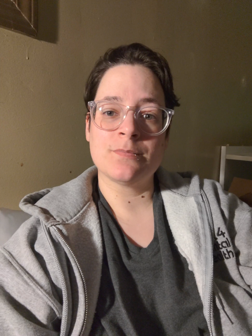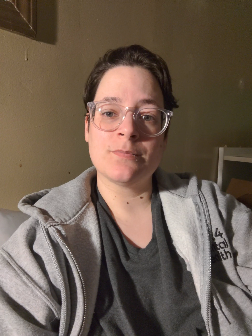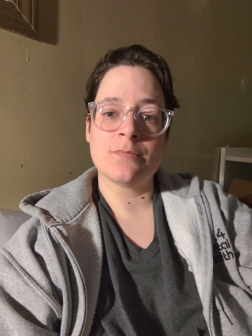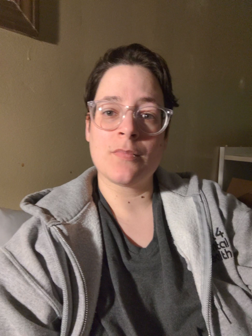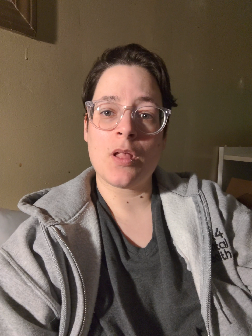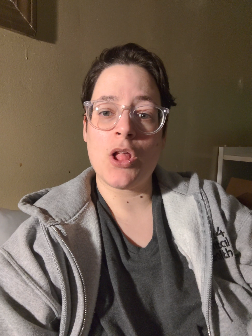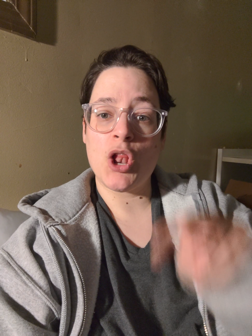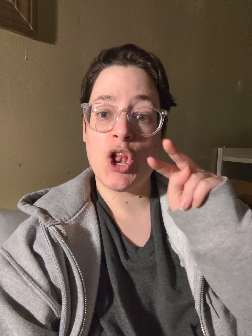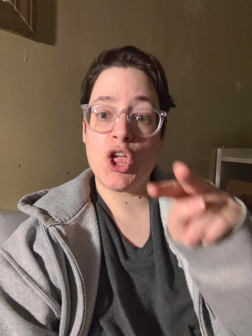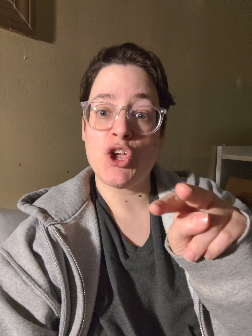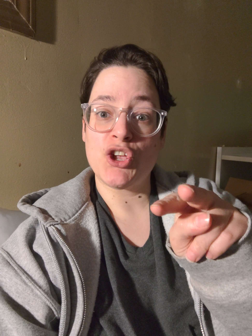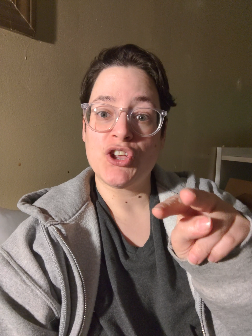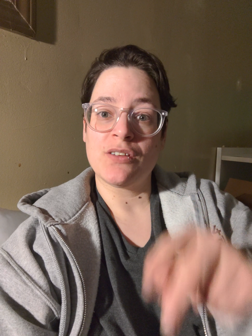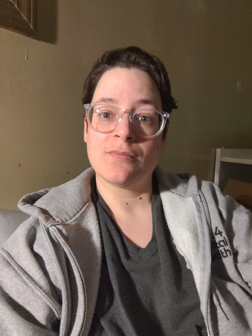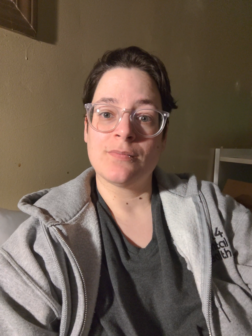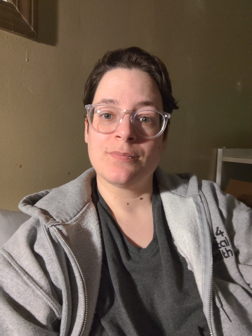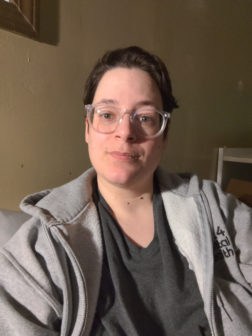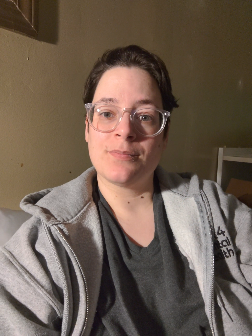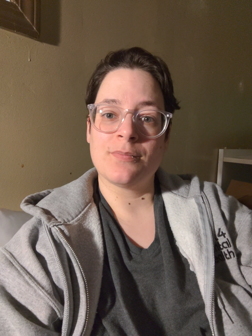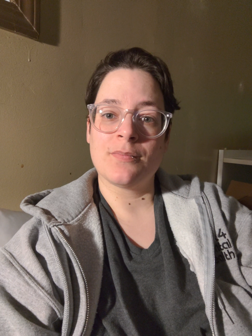look